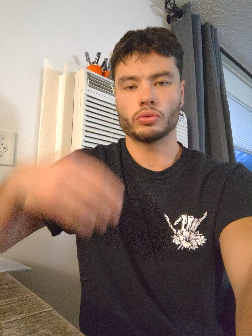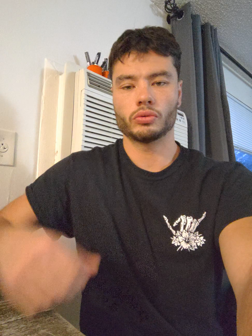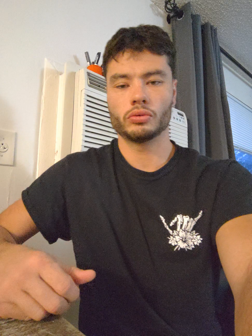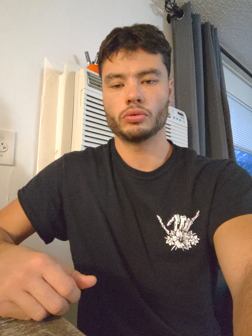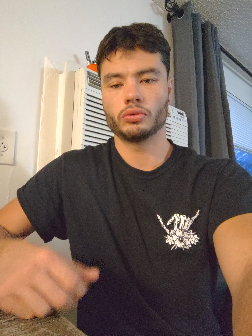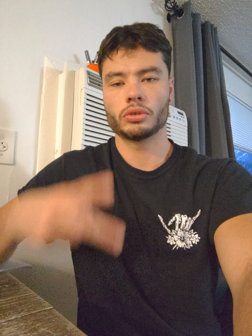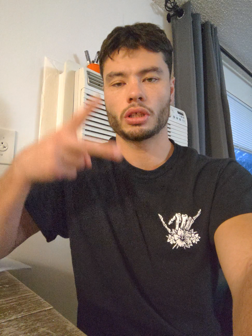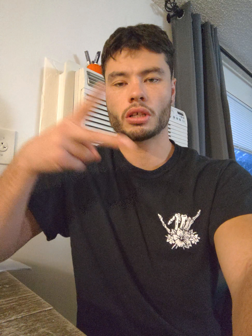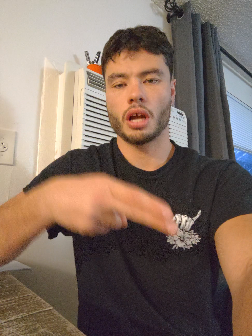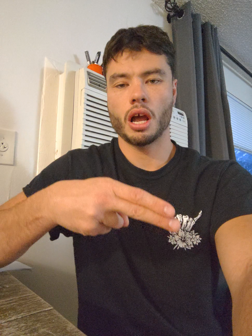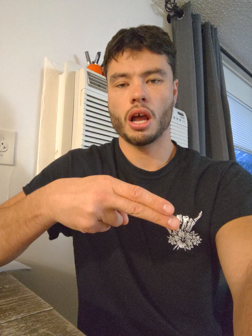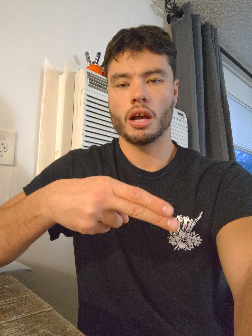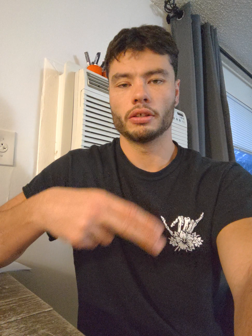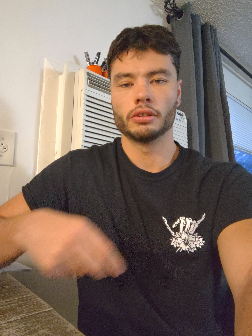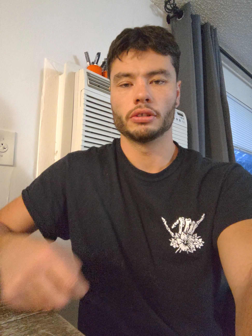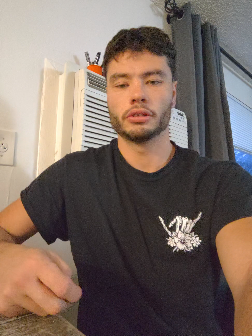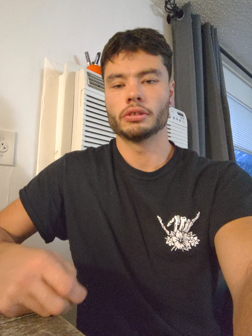cut